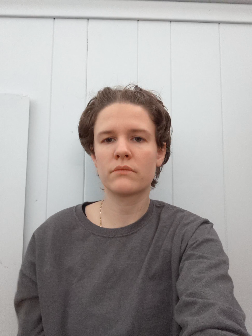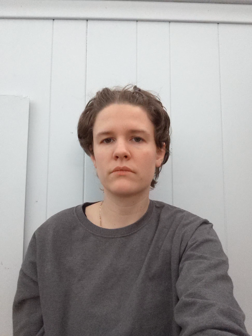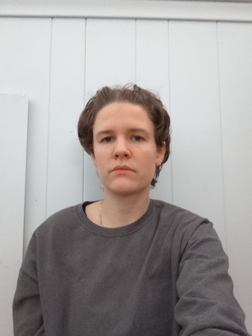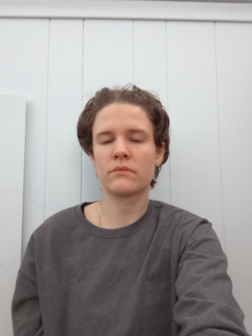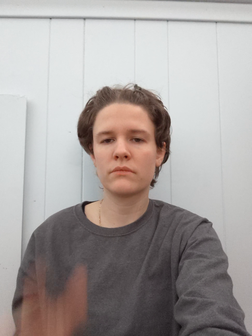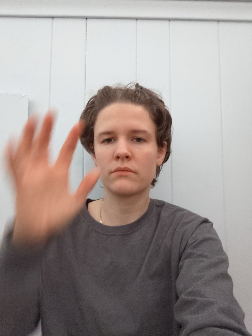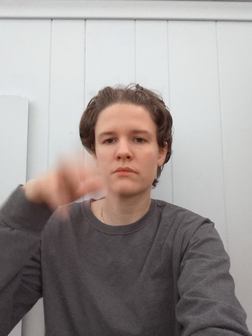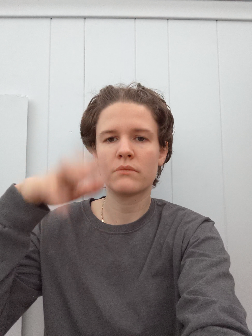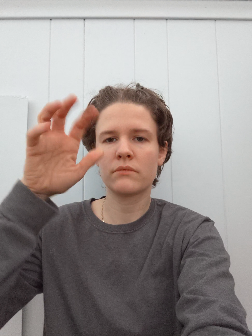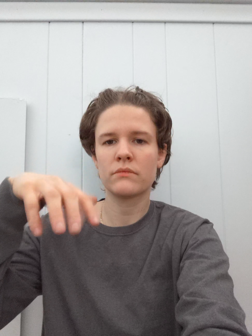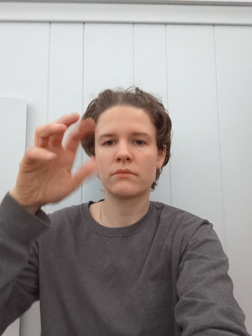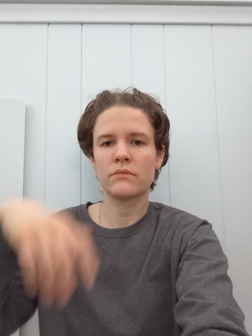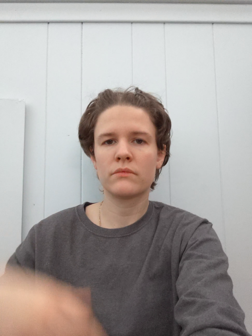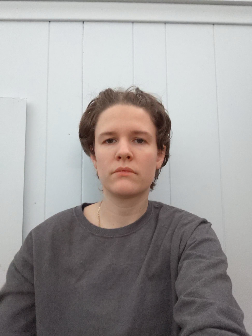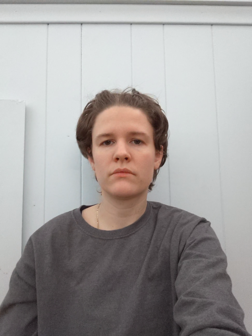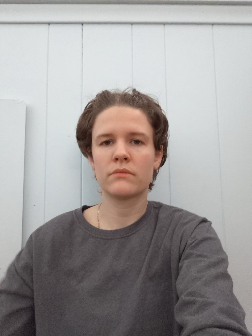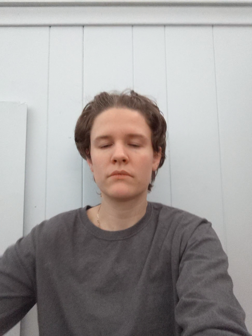rain